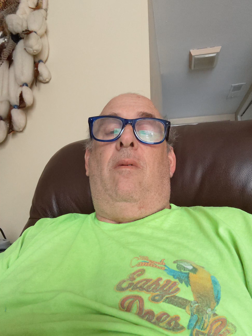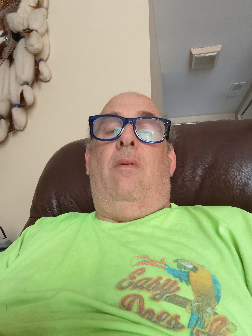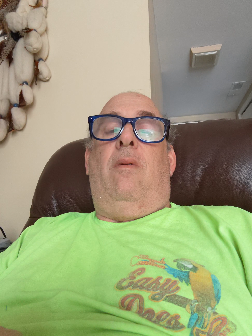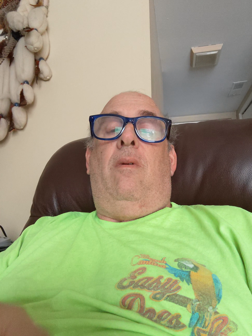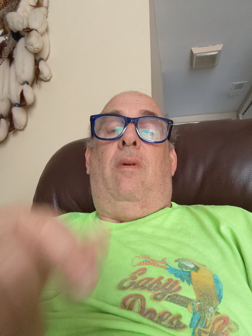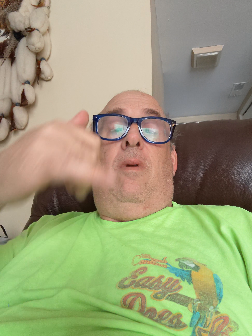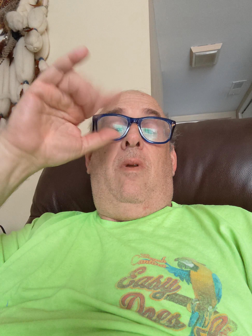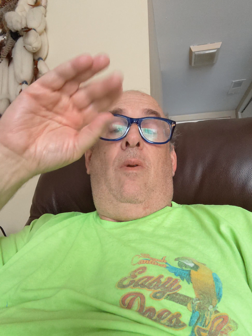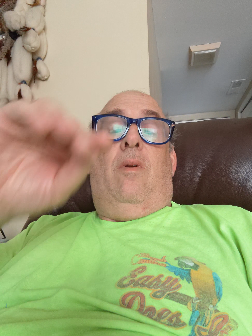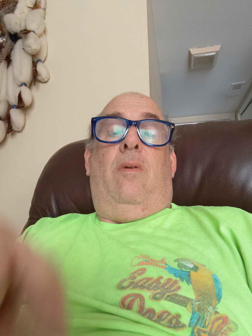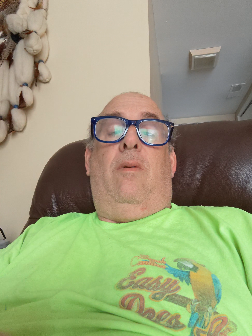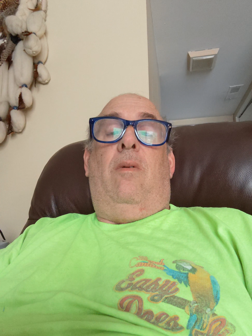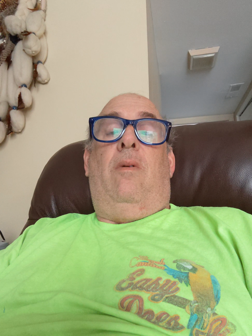cowboy